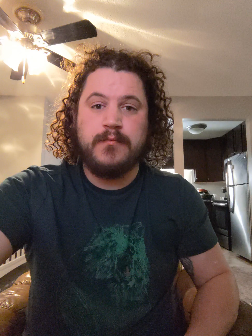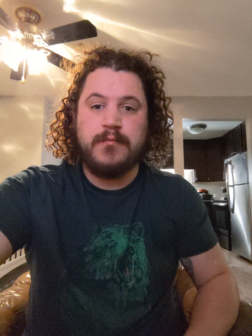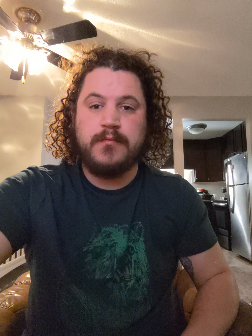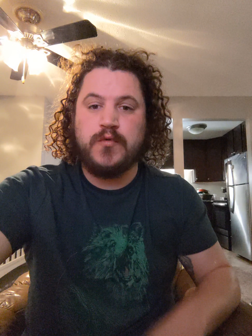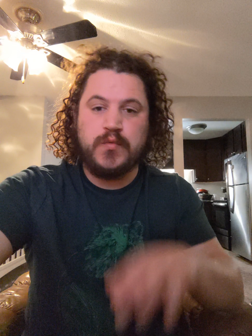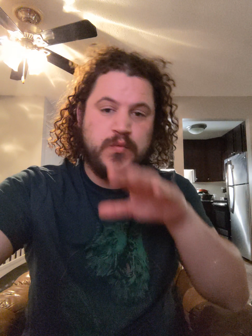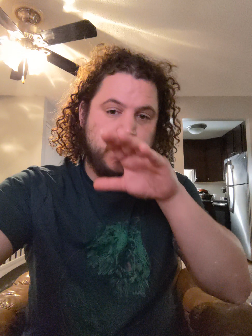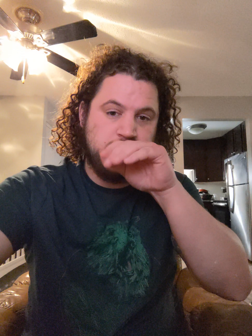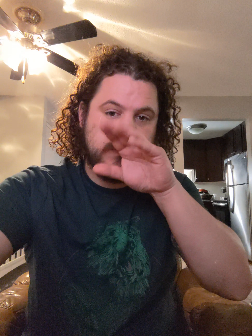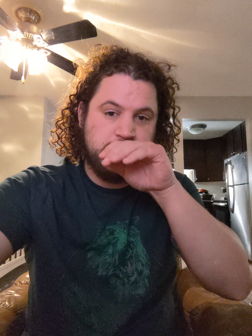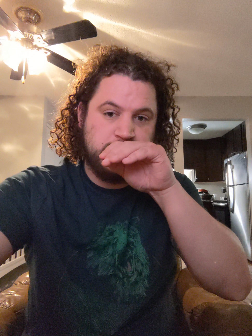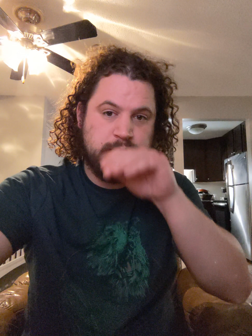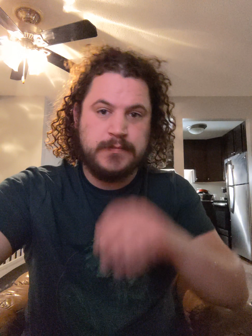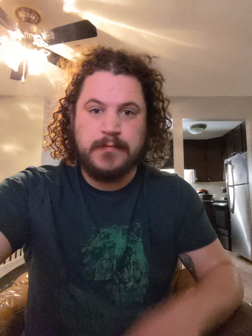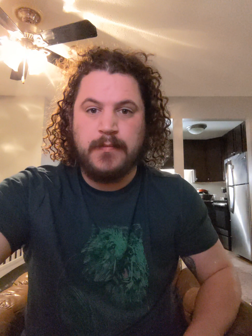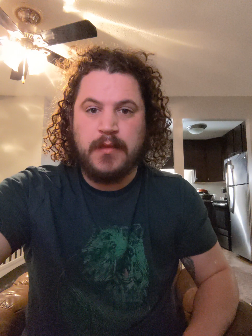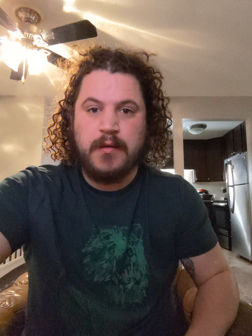goose